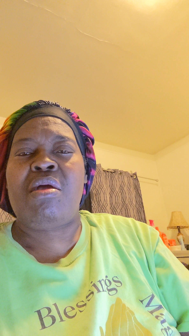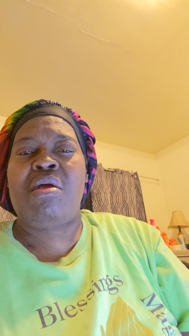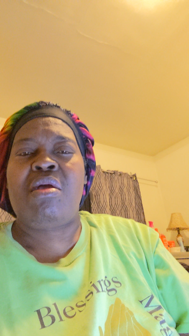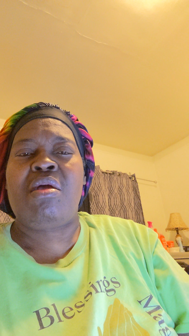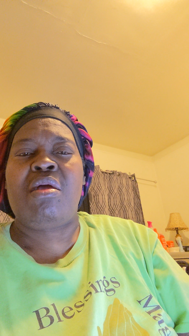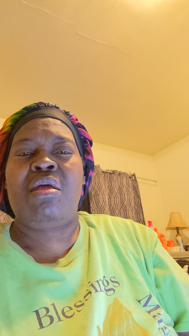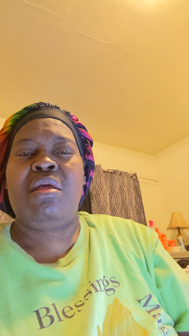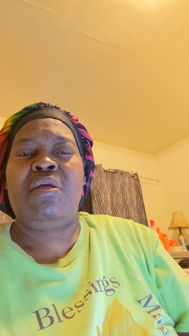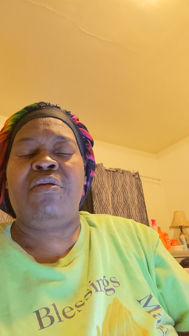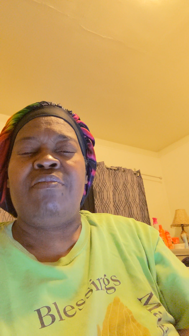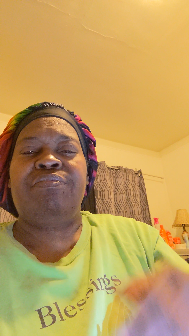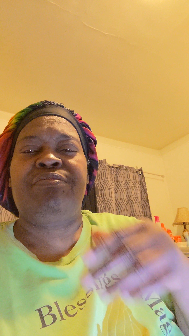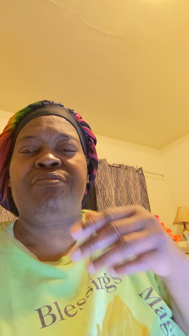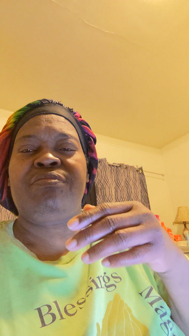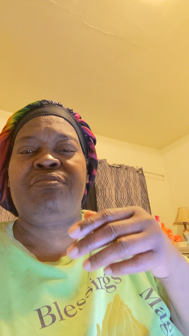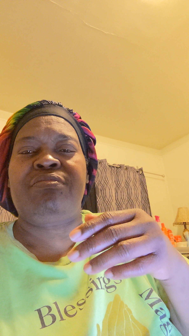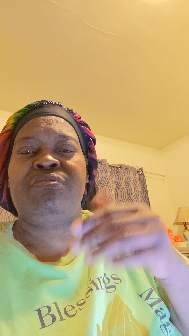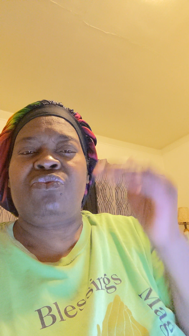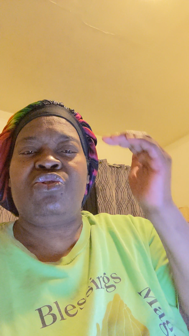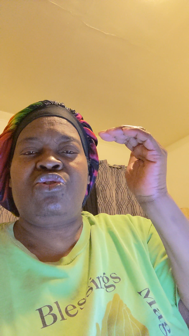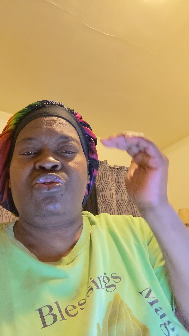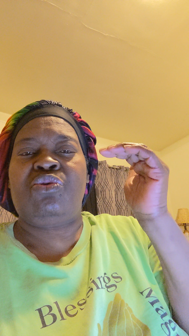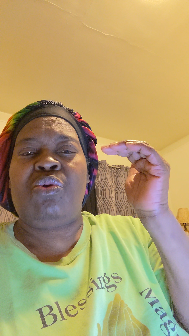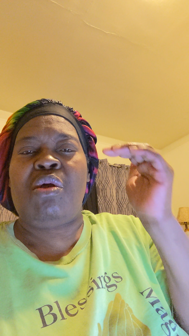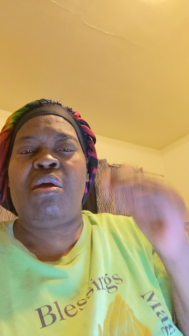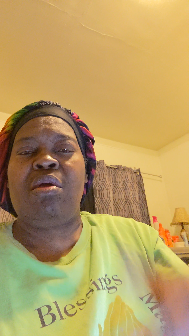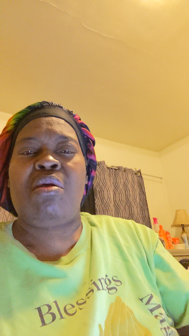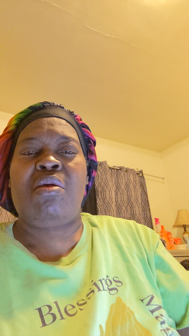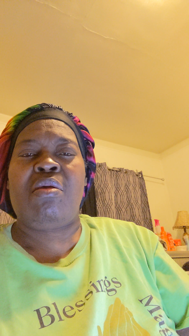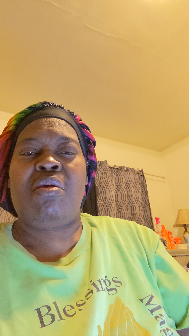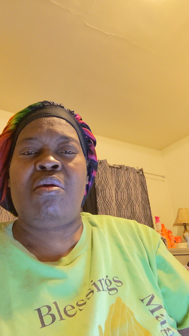short